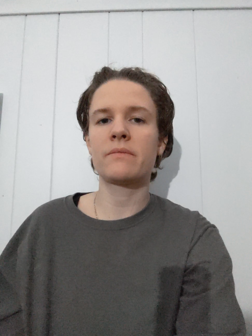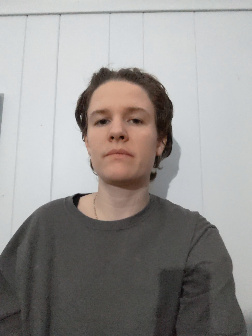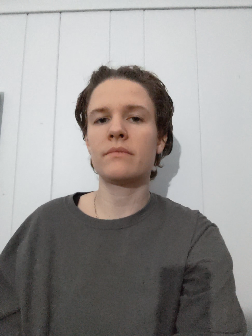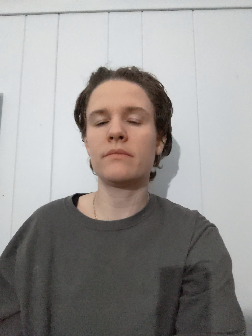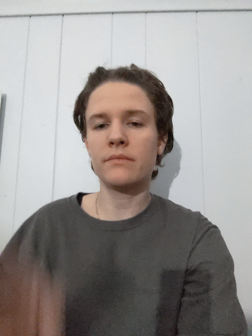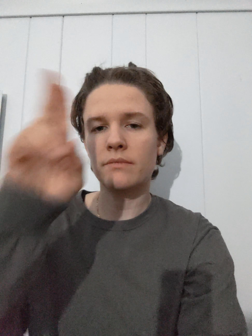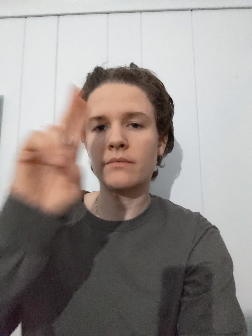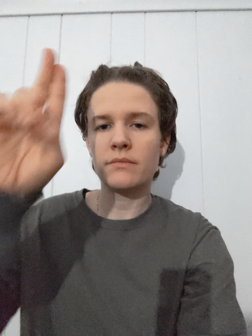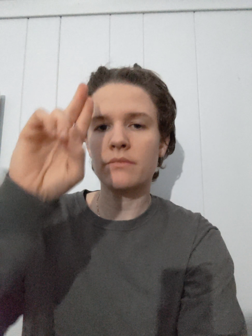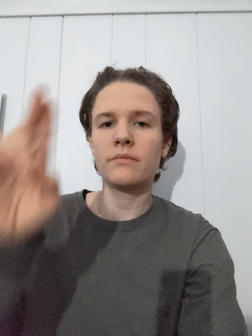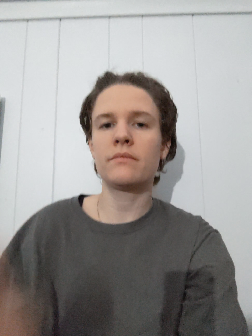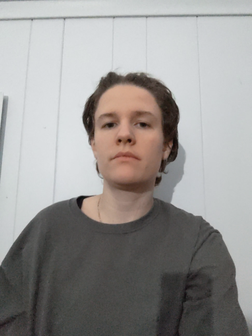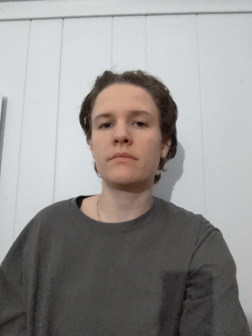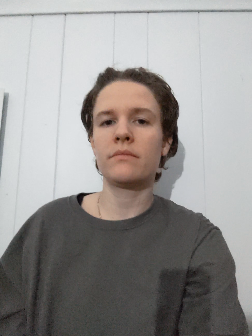uncle